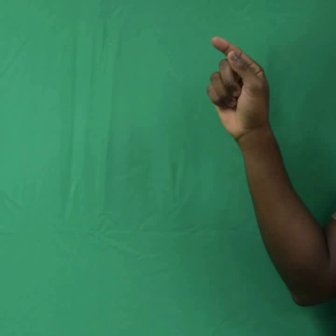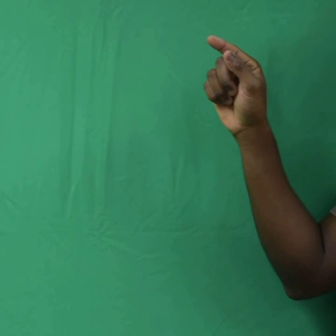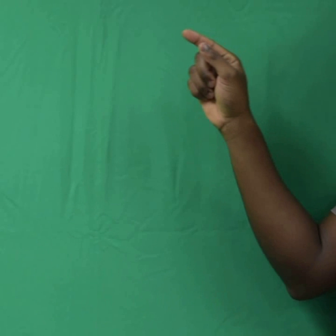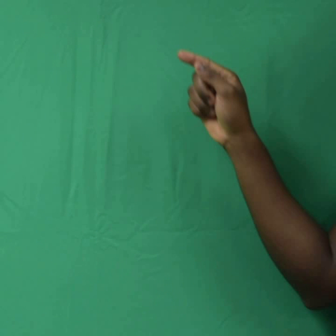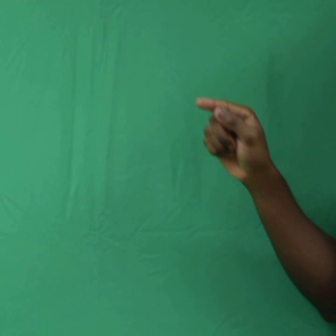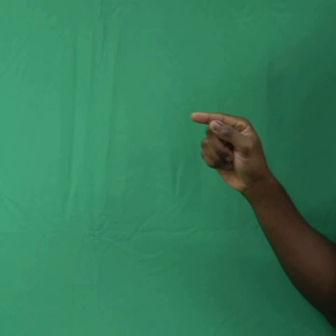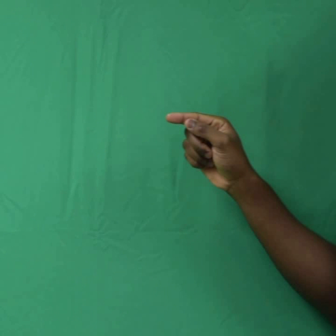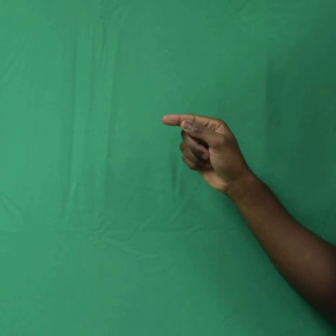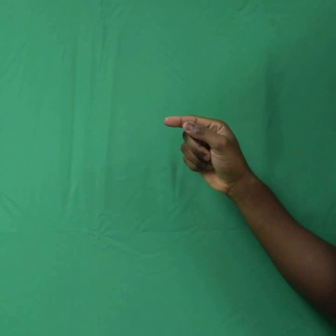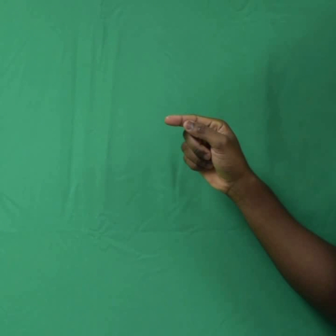Z